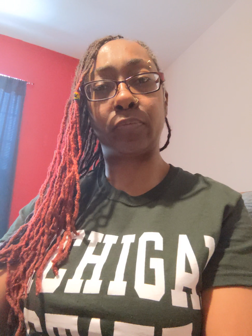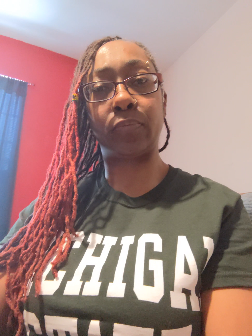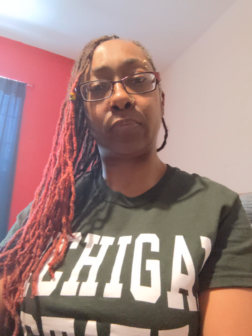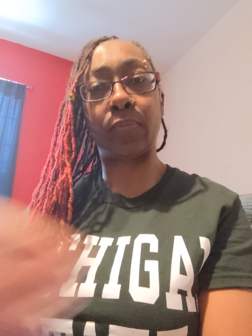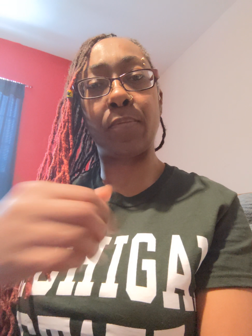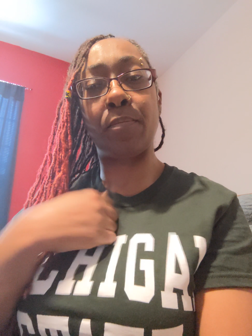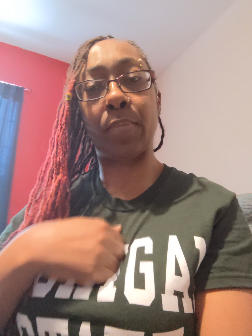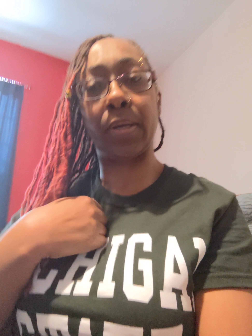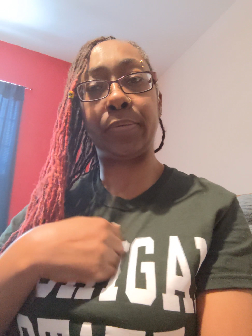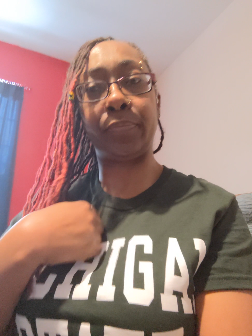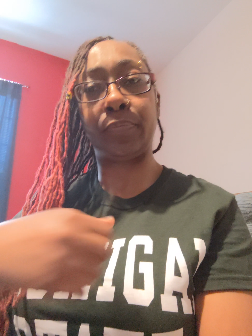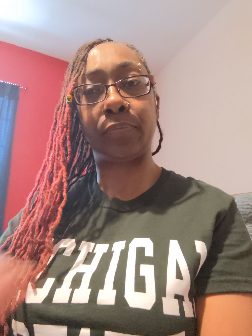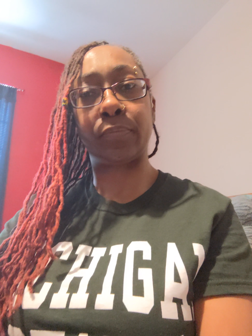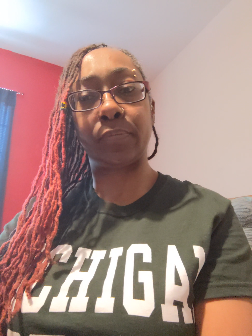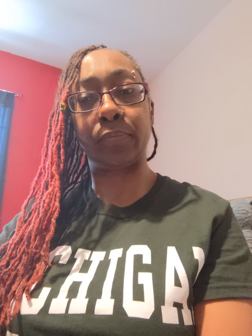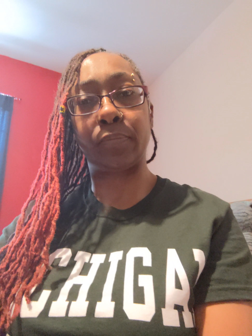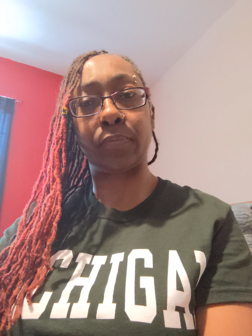bath